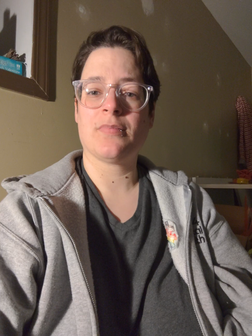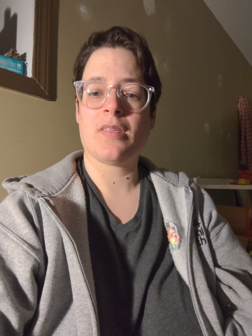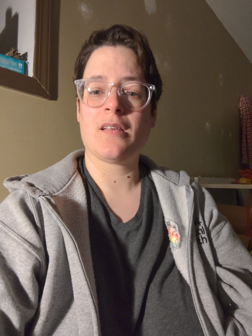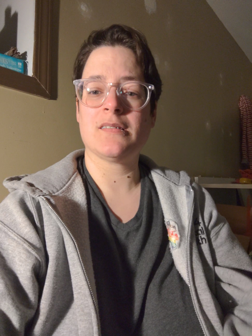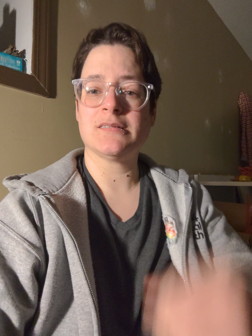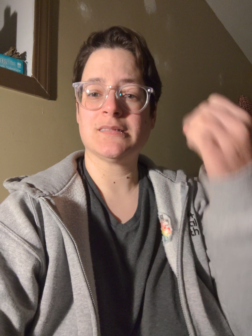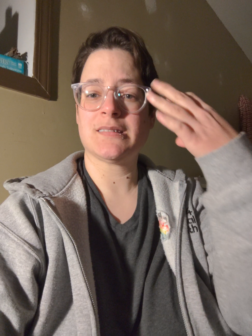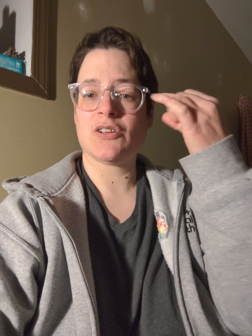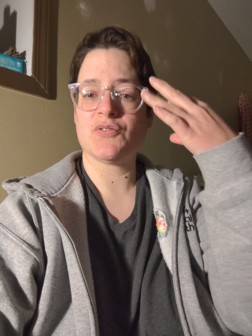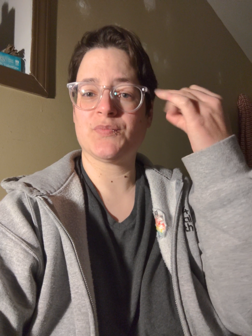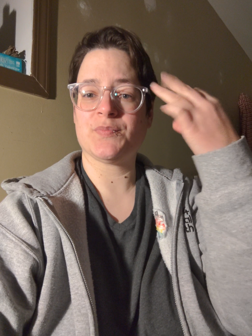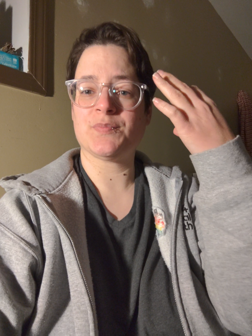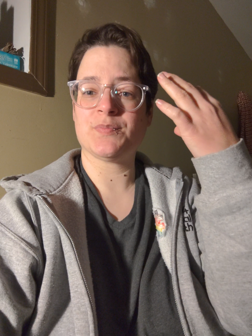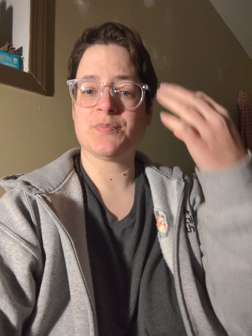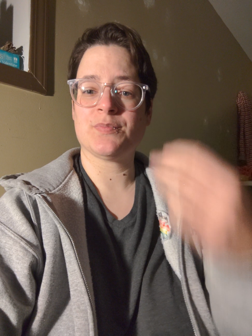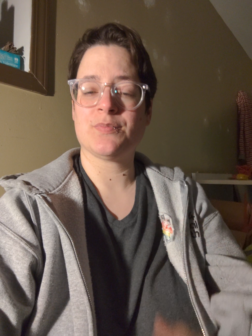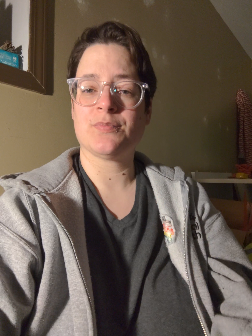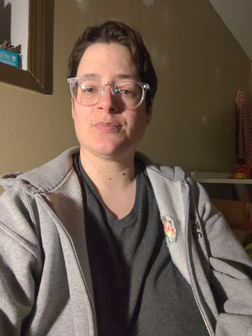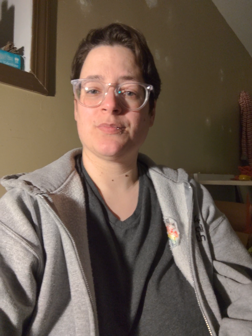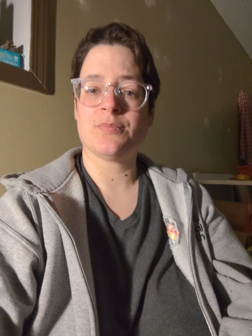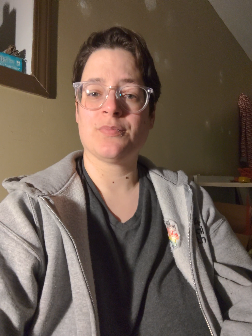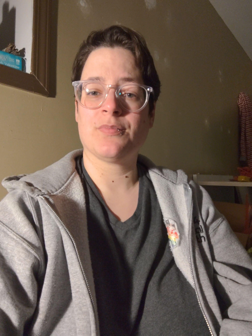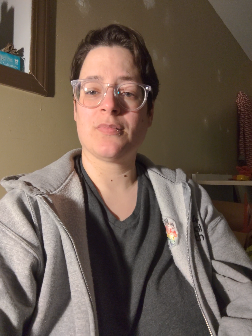shower